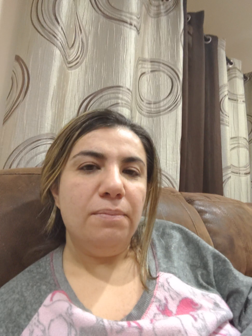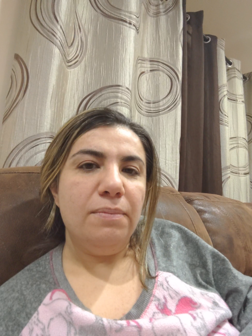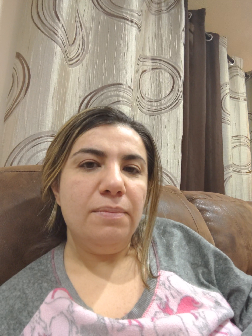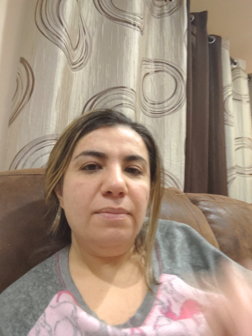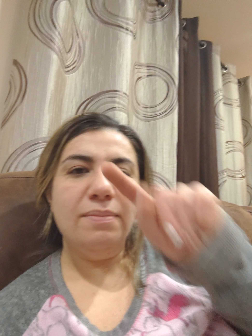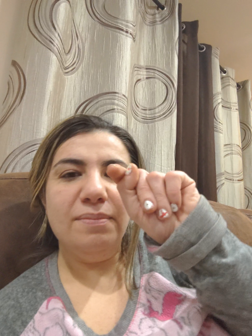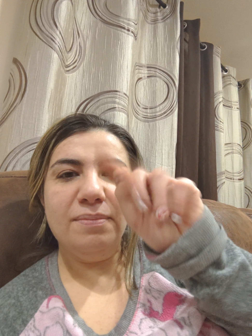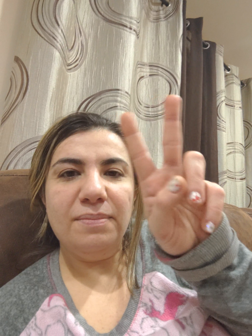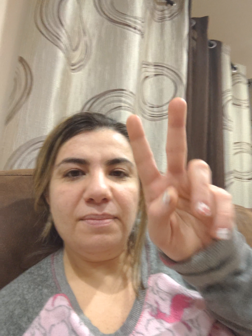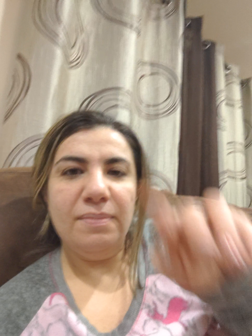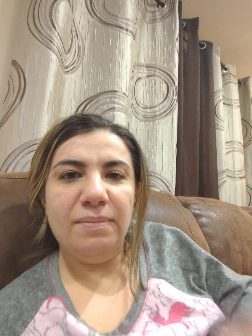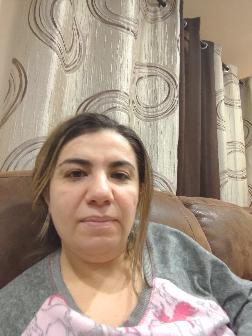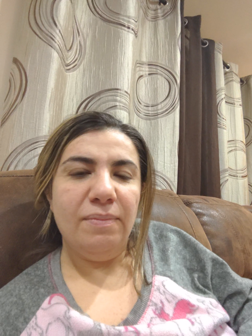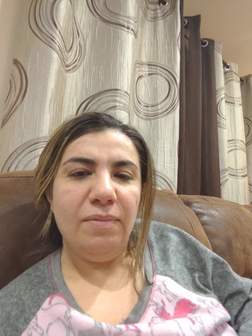TV